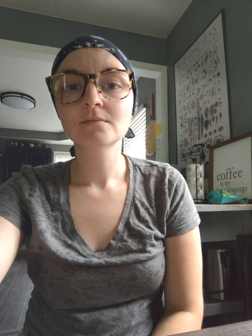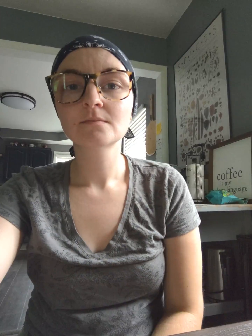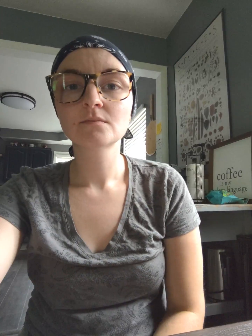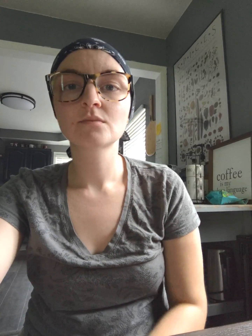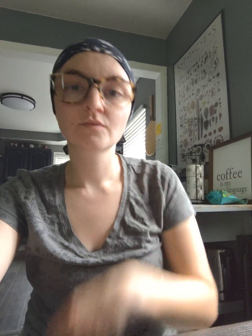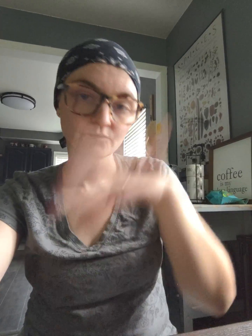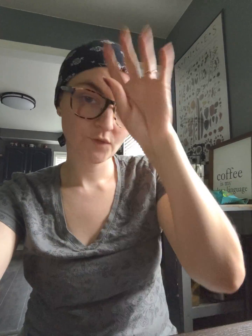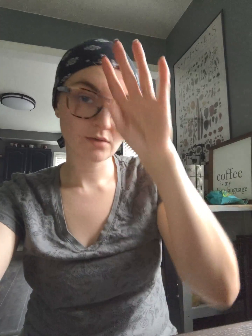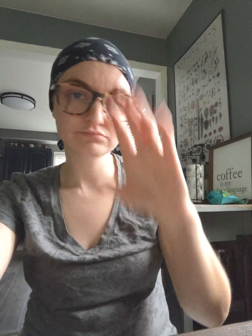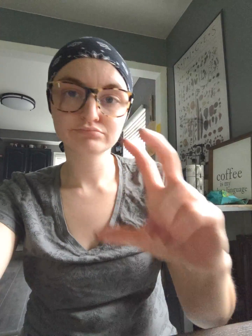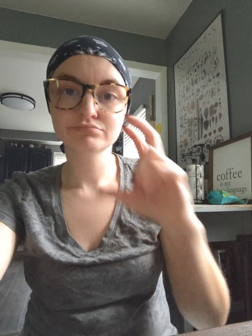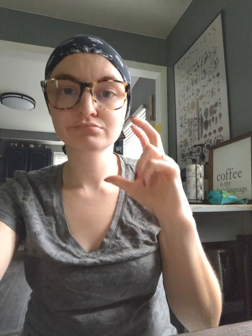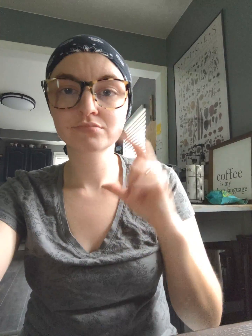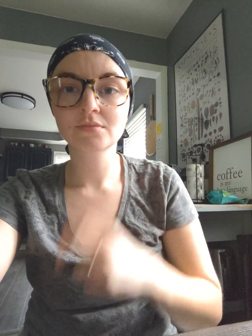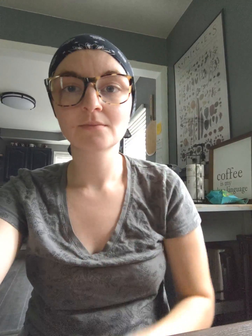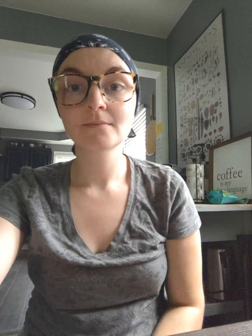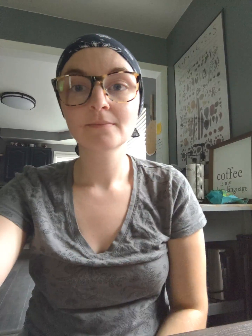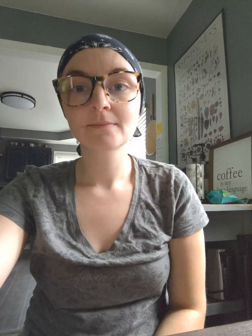fire truck